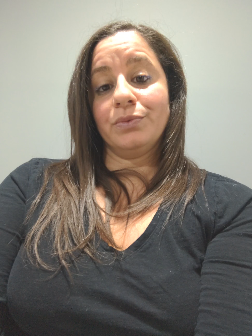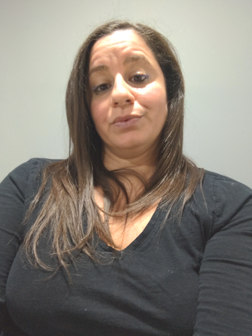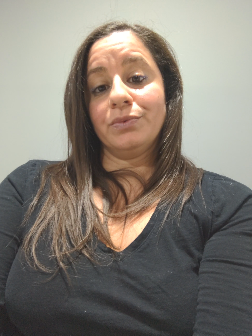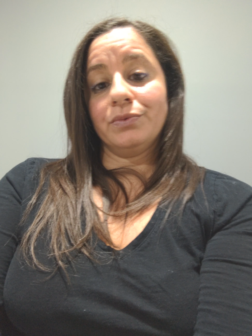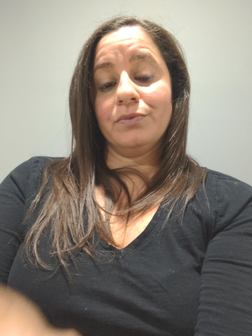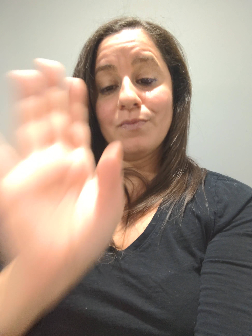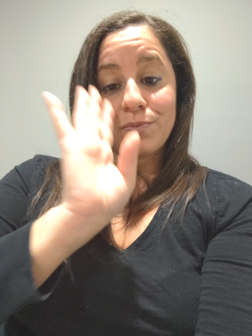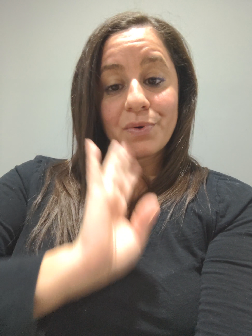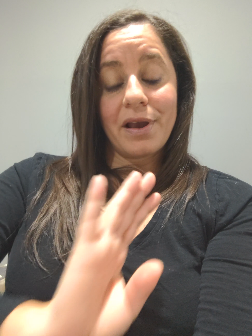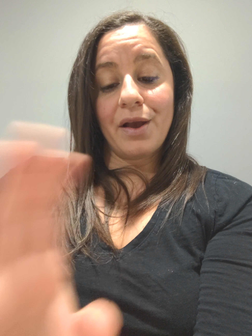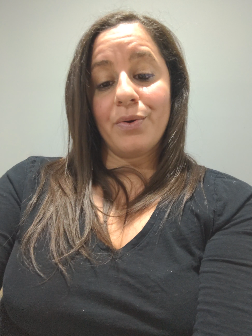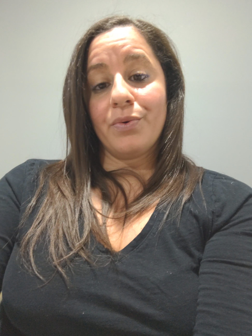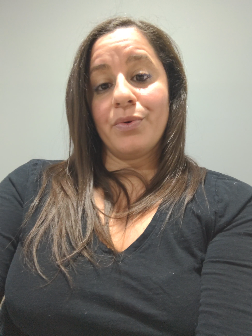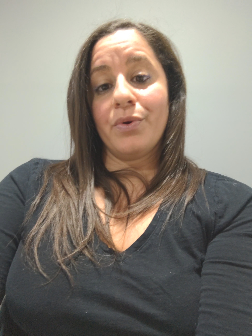brown